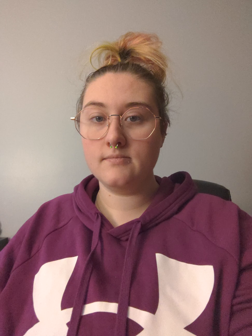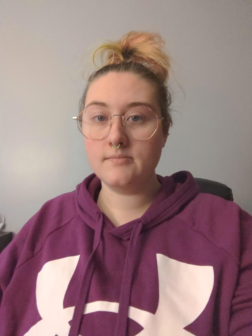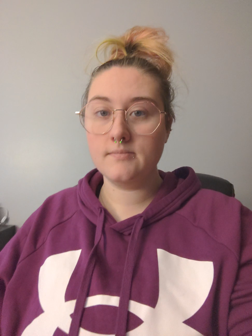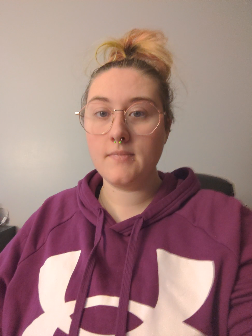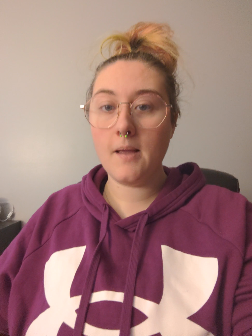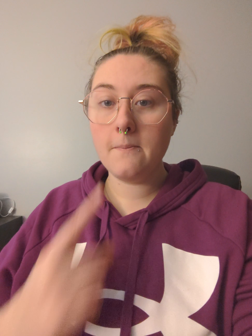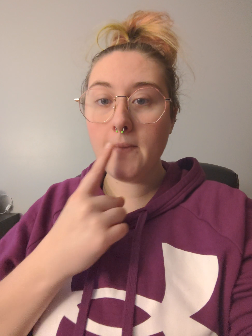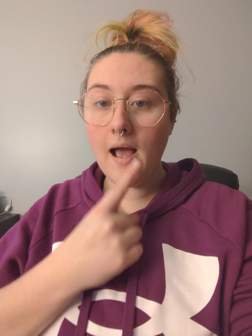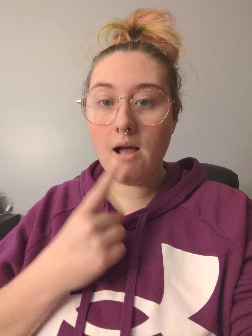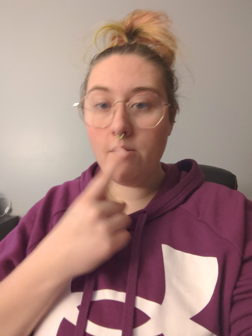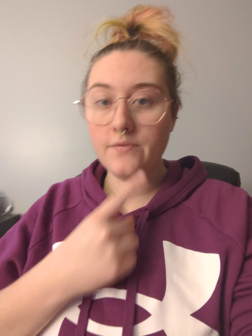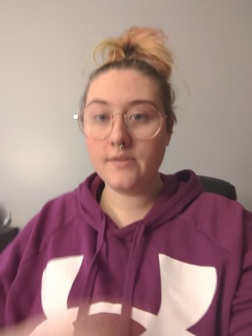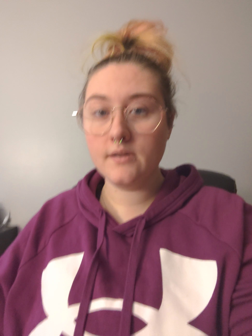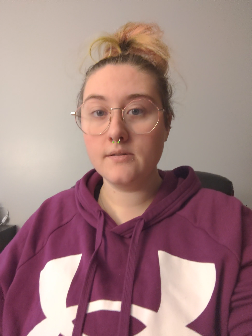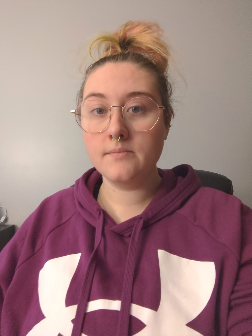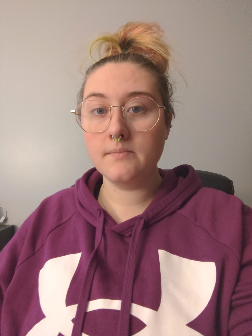mouth